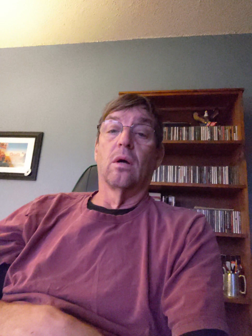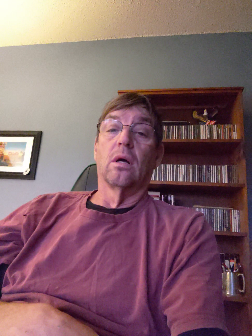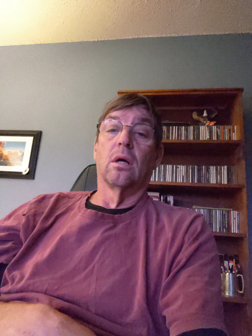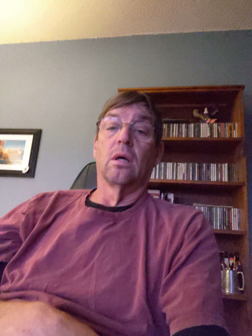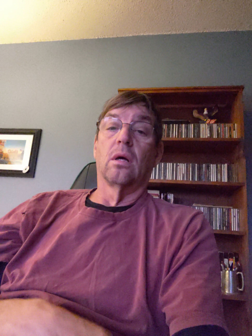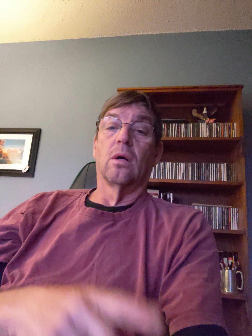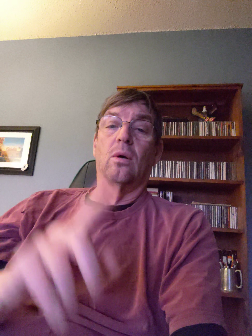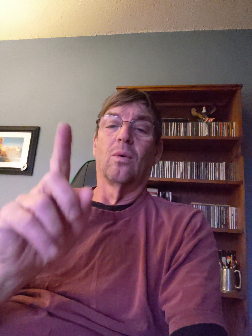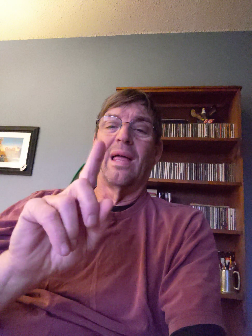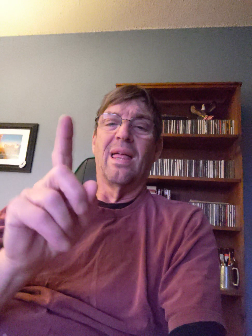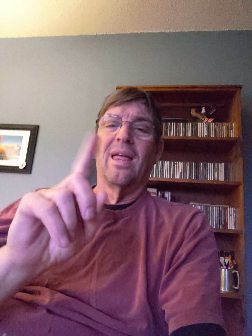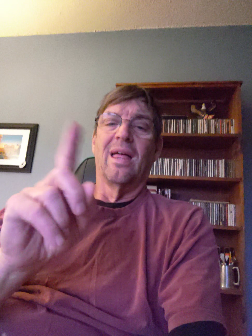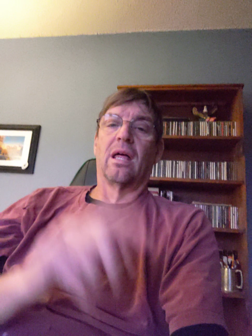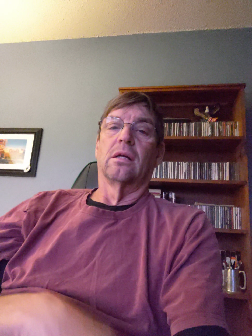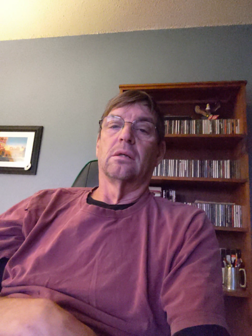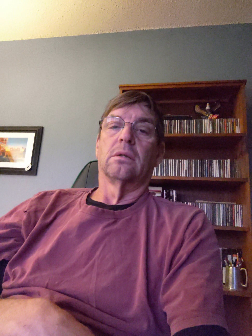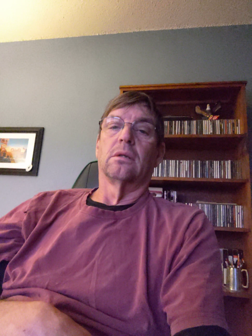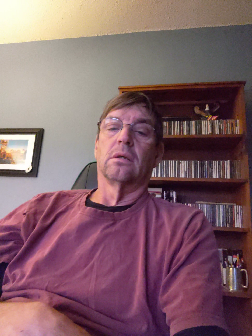where